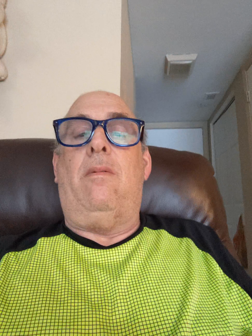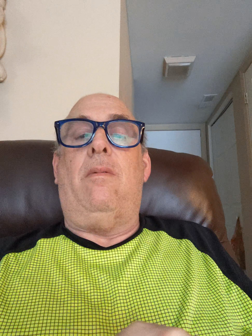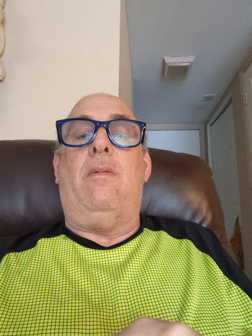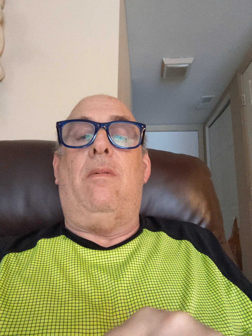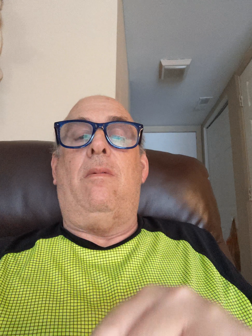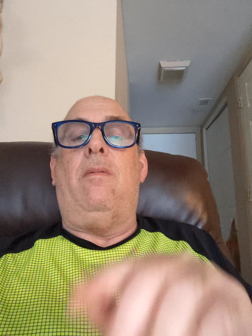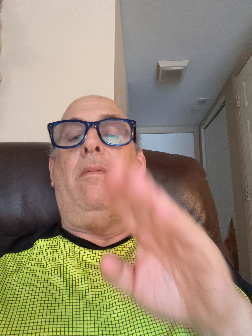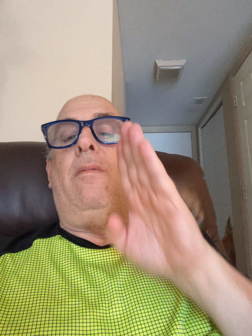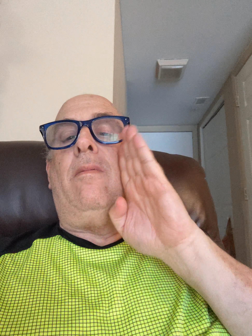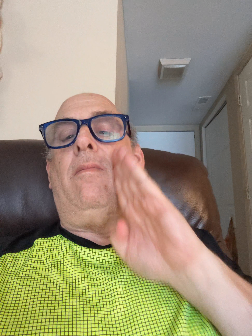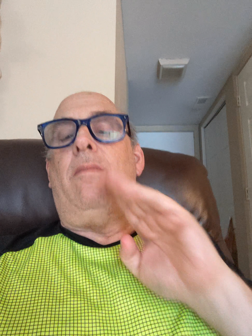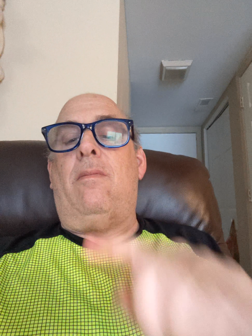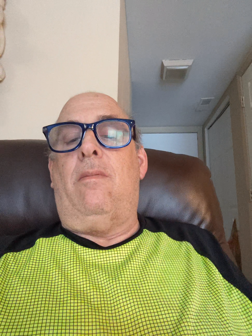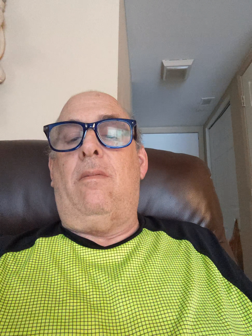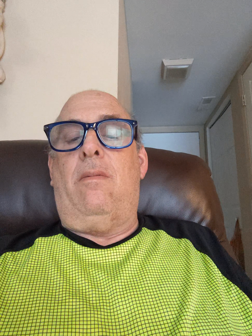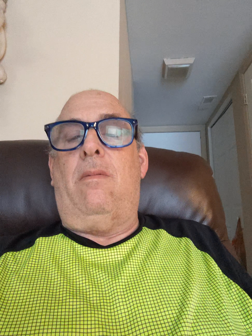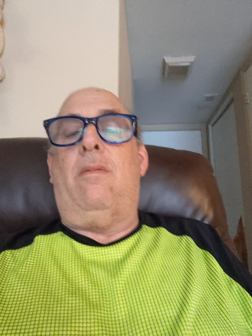brown